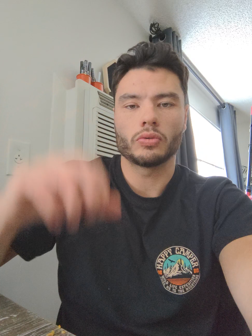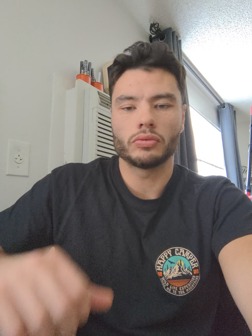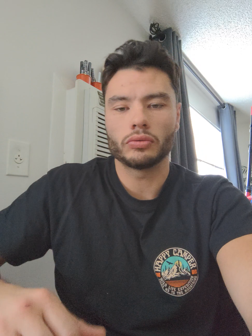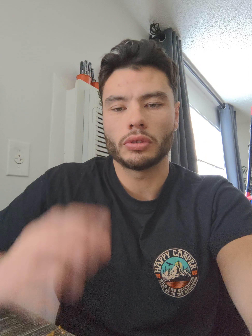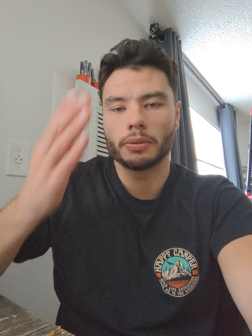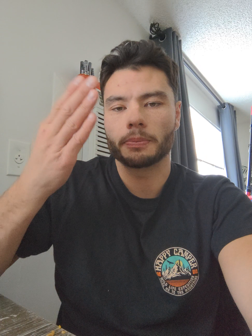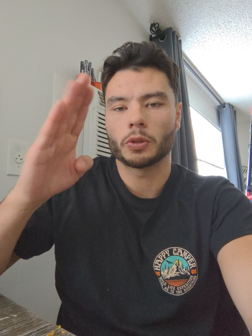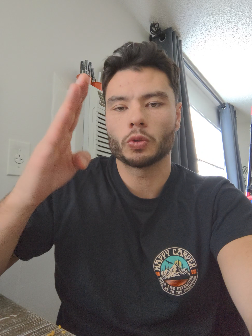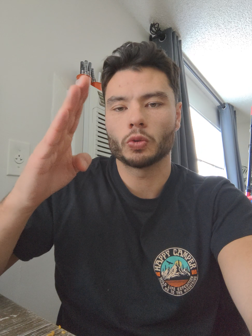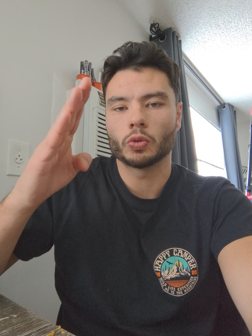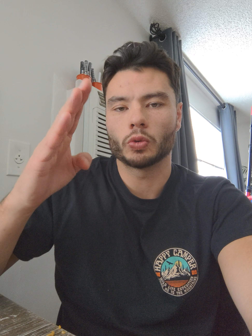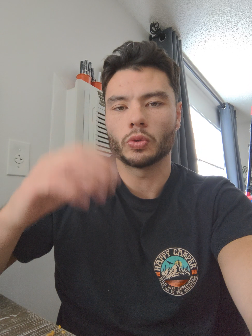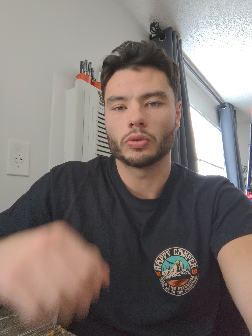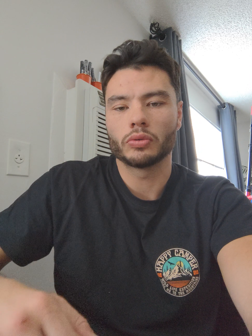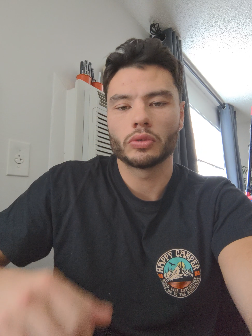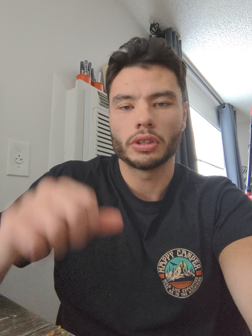blue